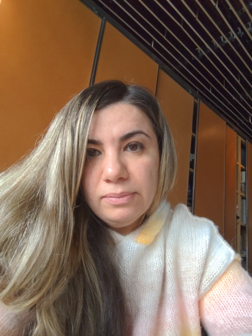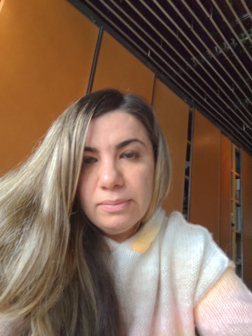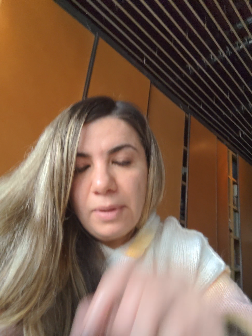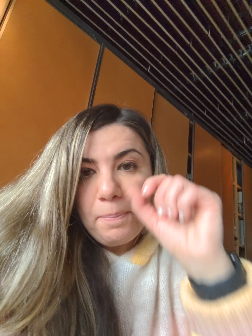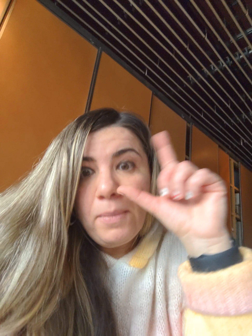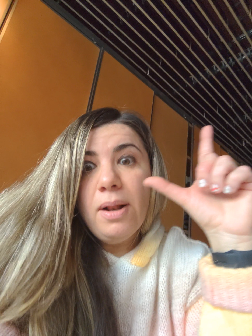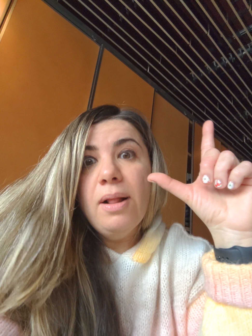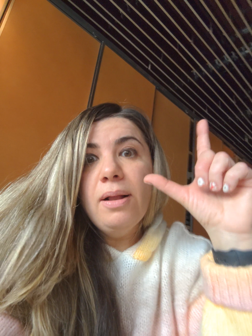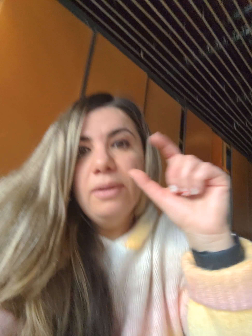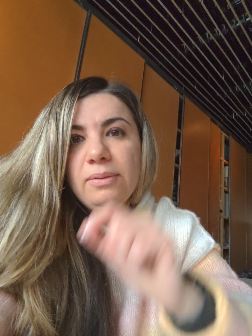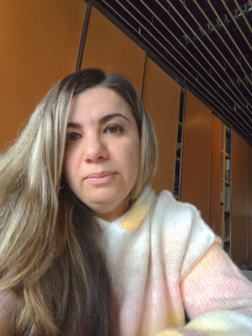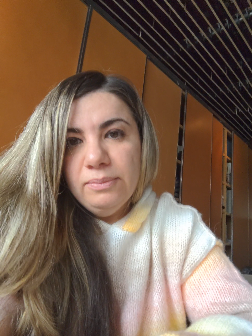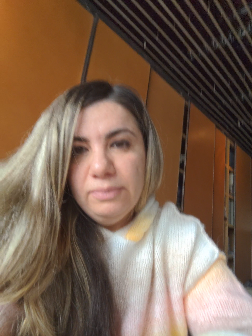awake